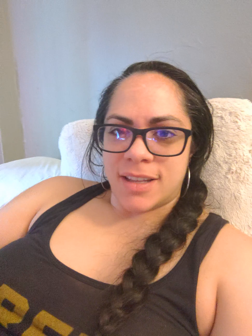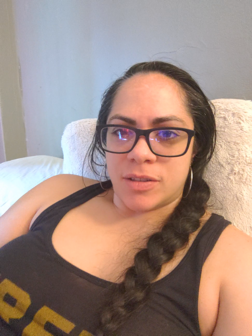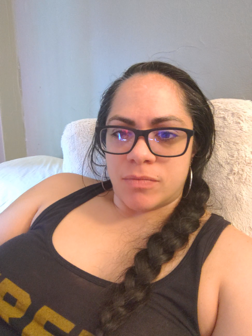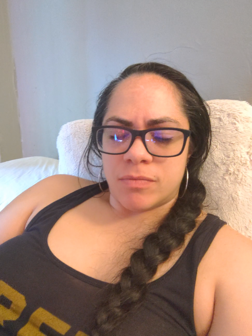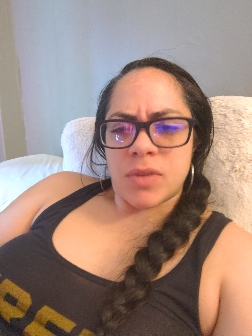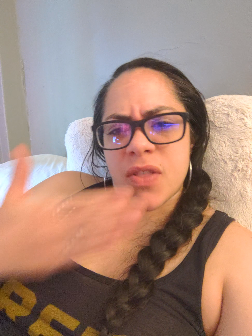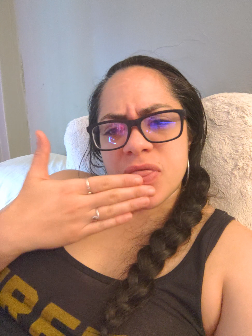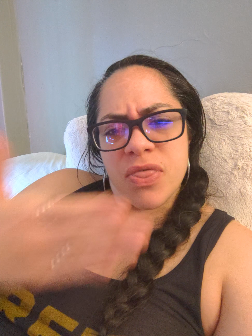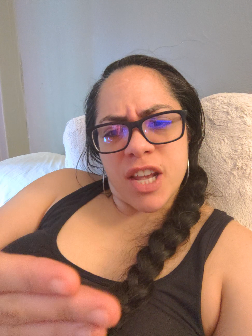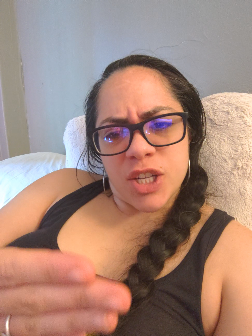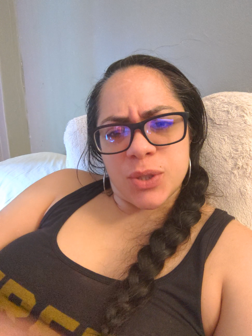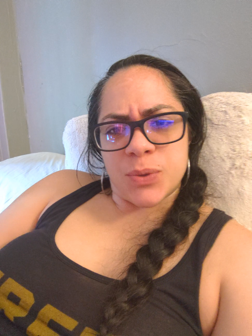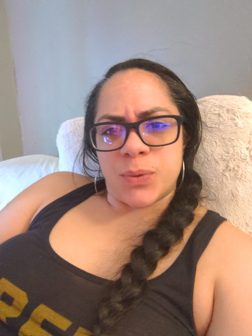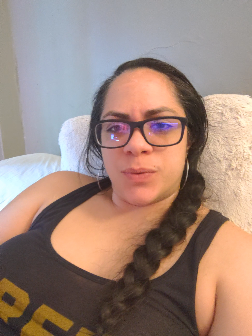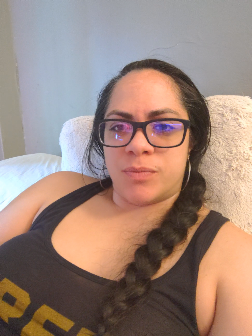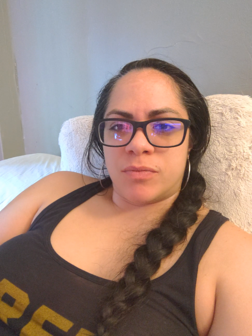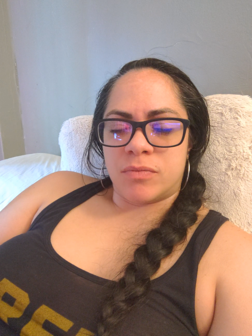thank you